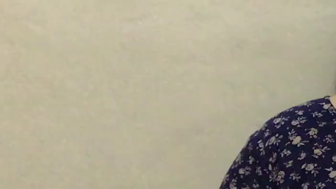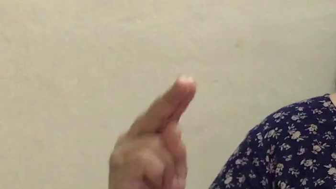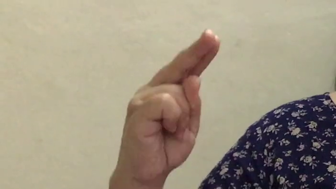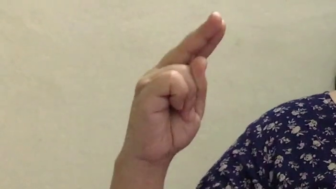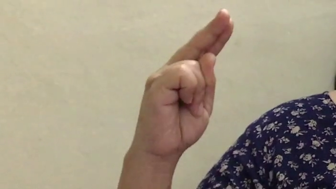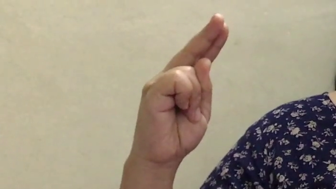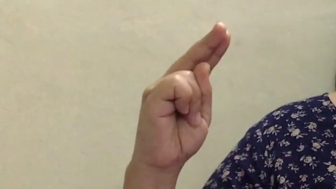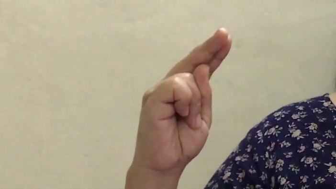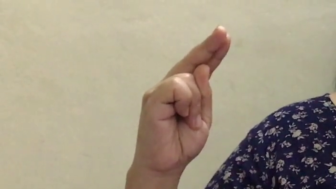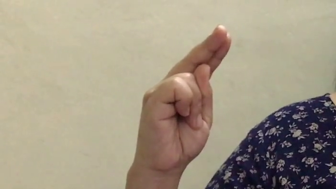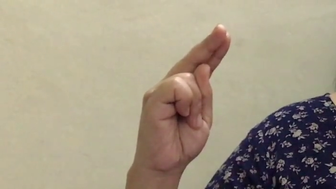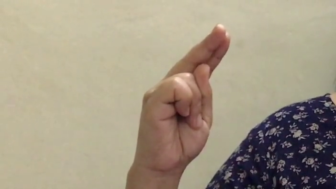थ